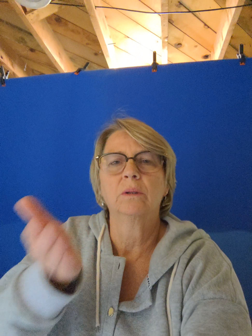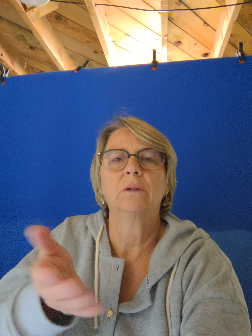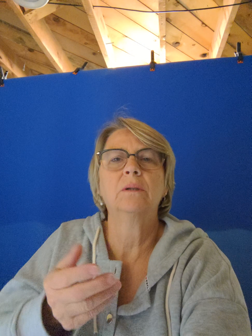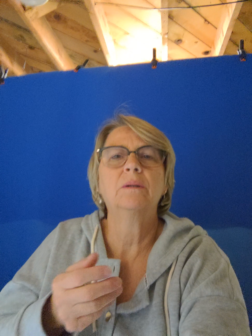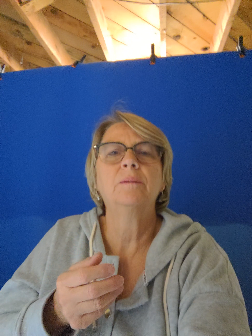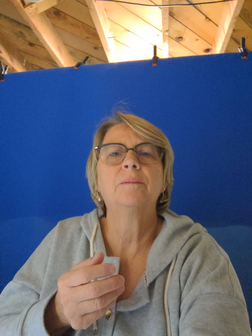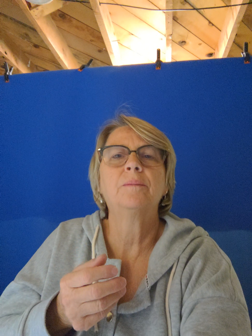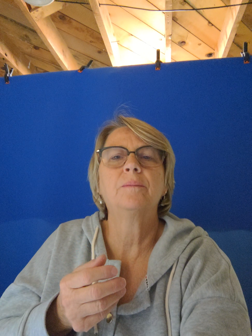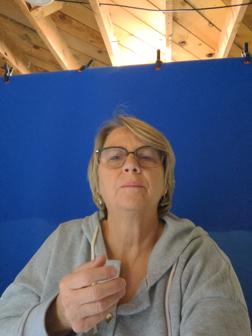boat